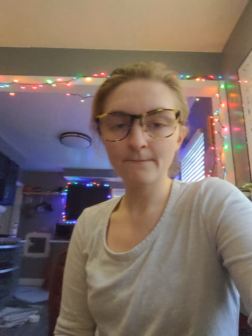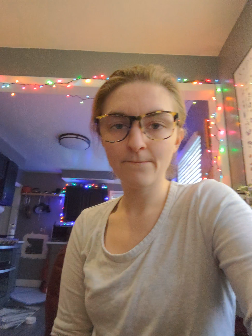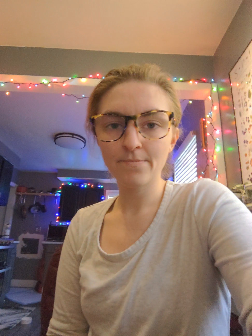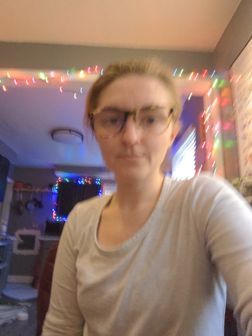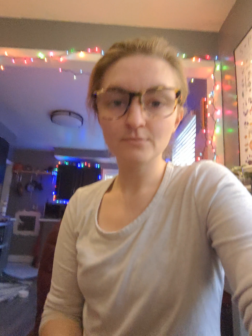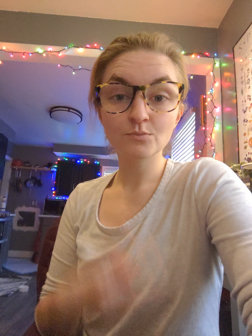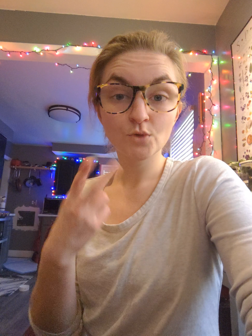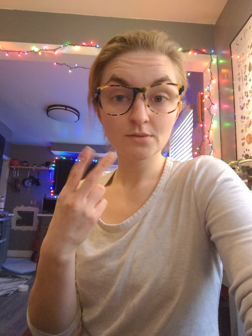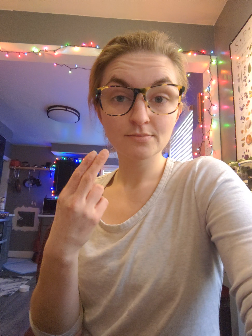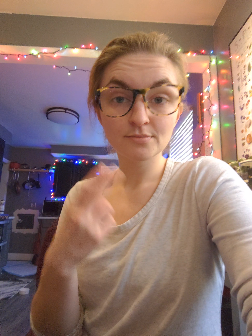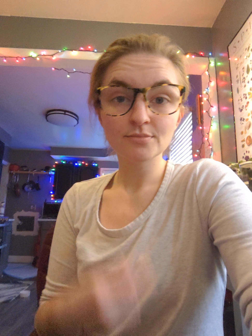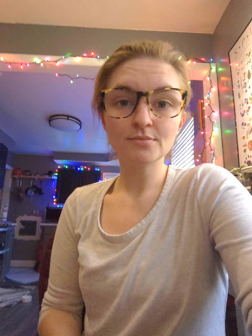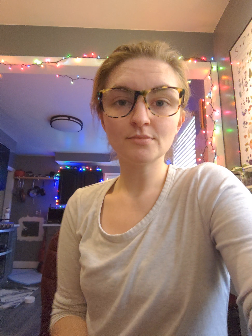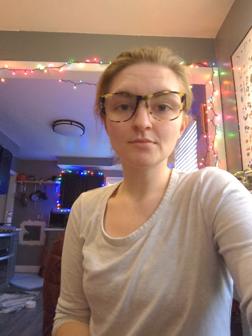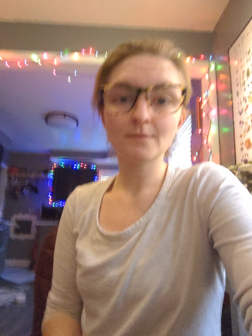scissors